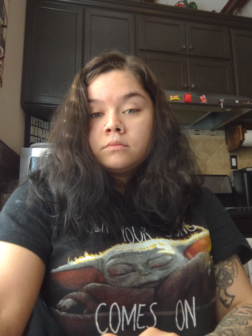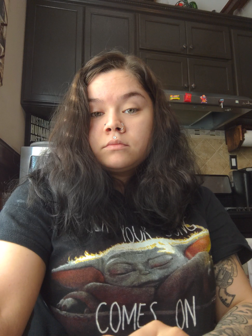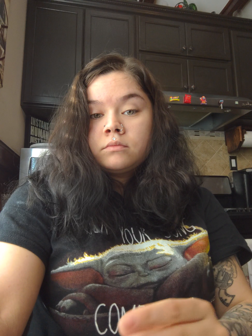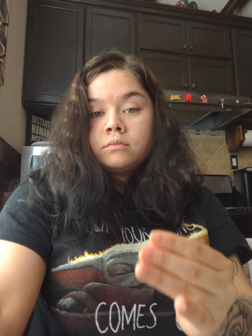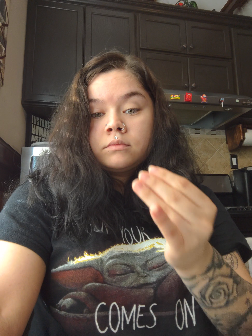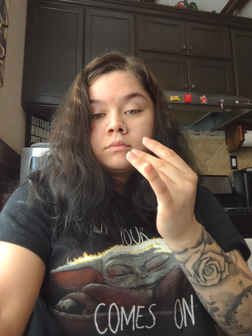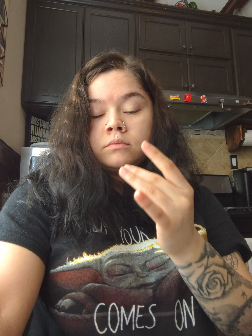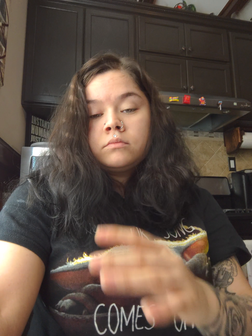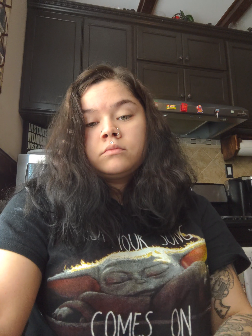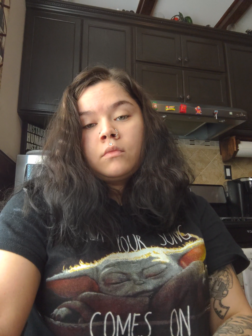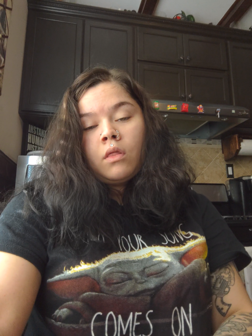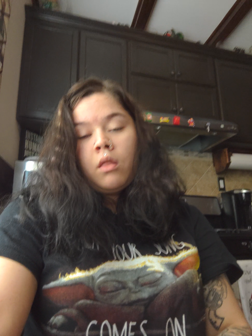snack